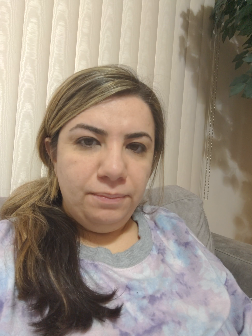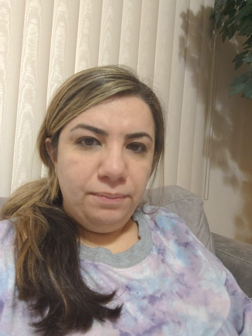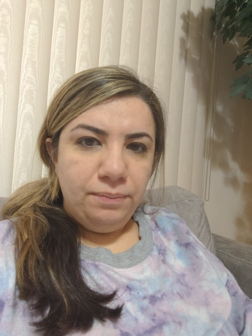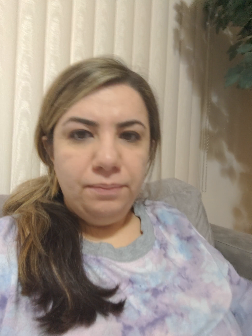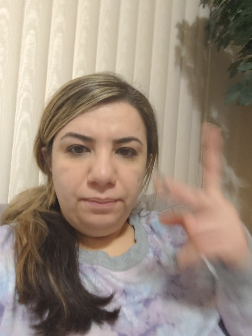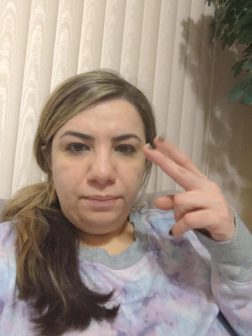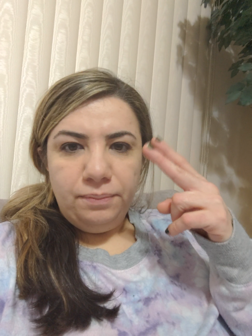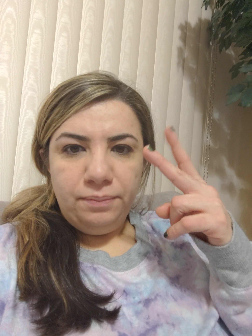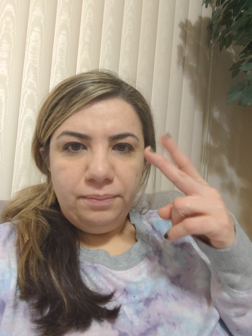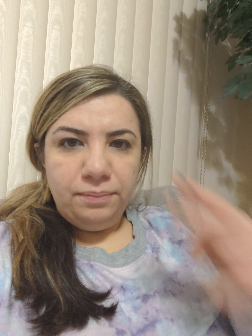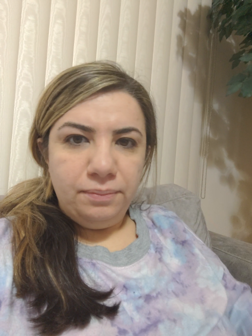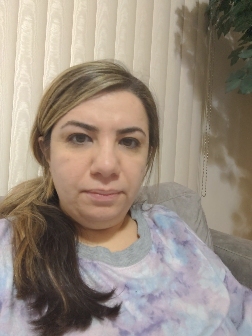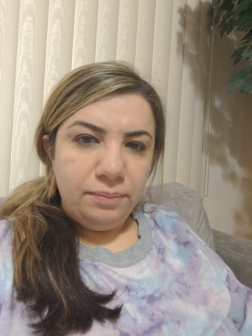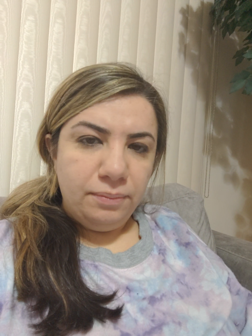scissors